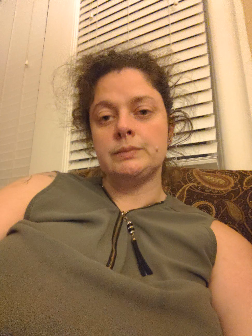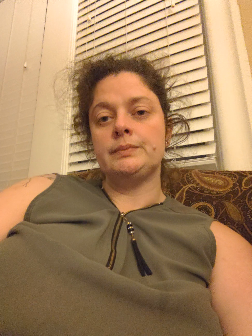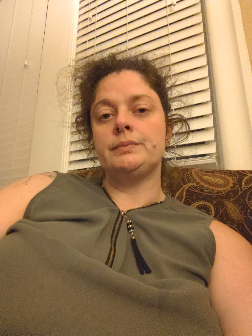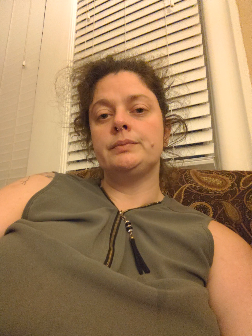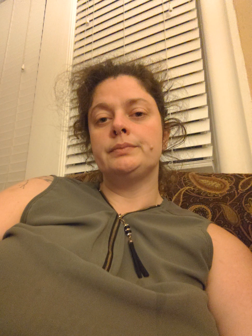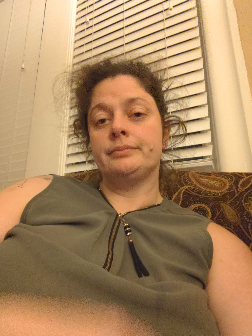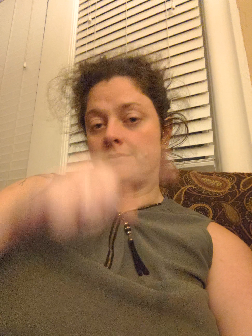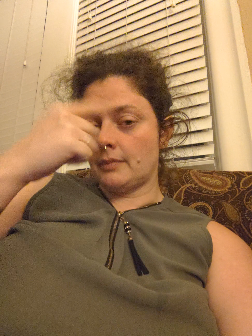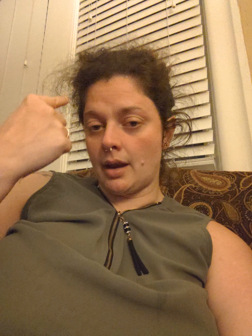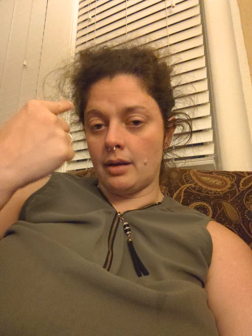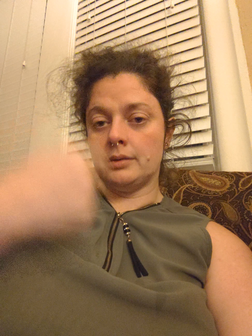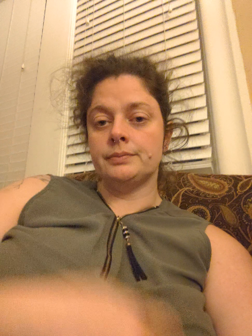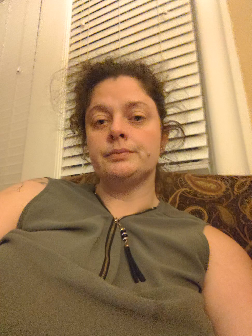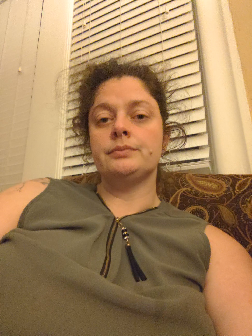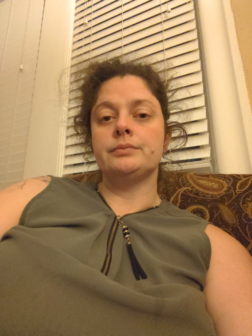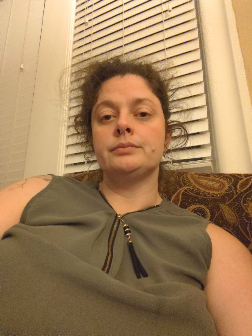black